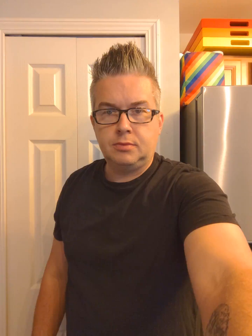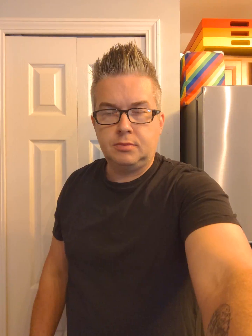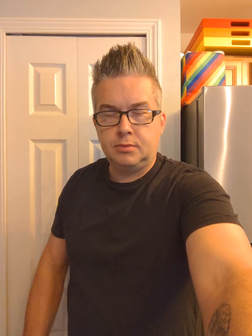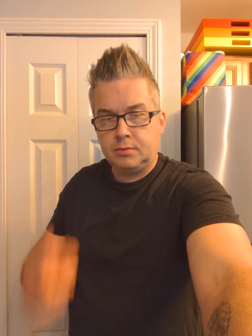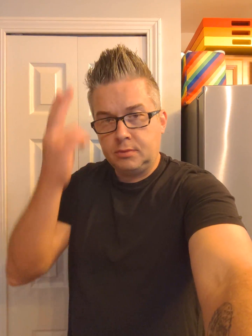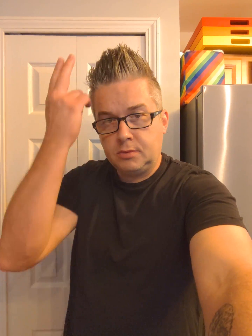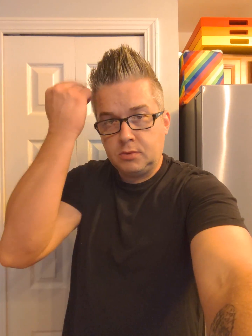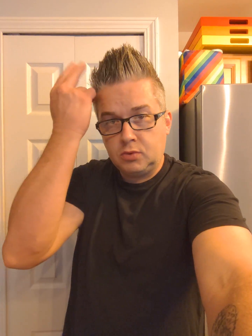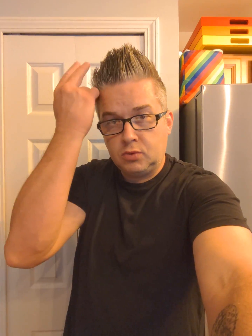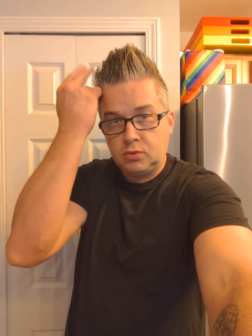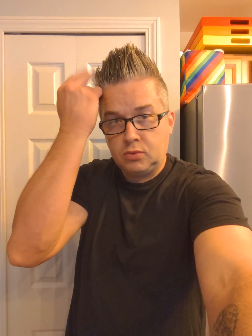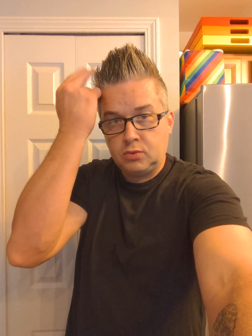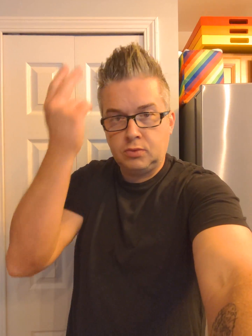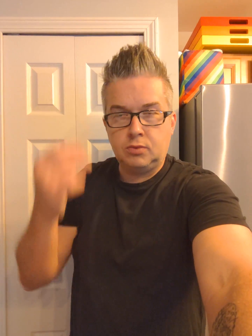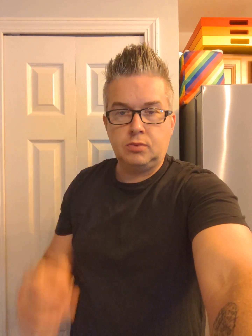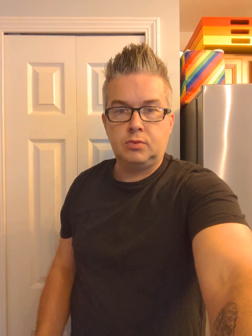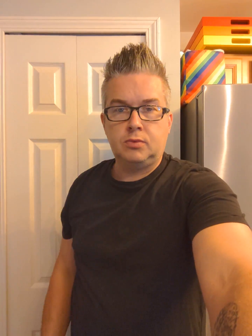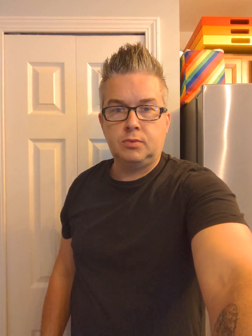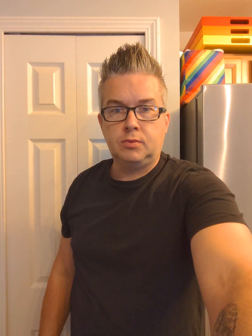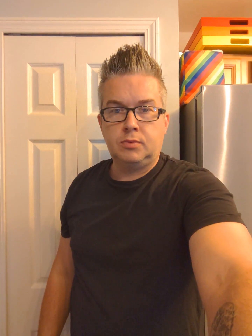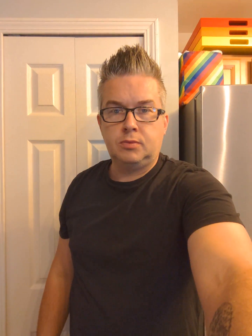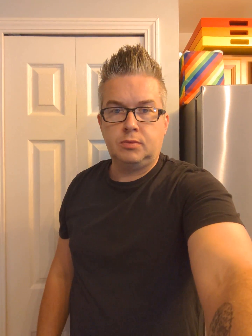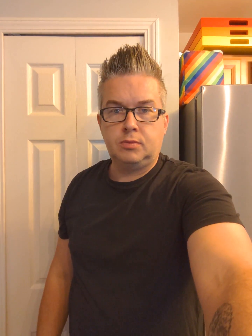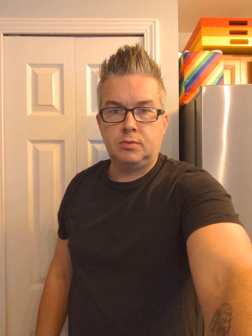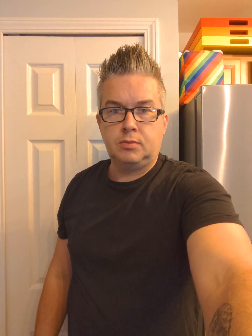bunny